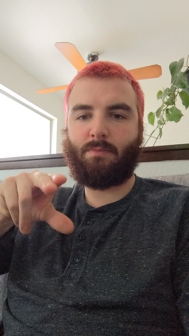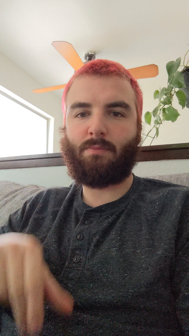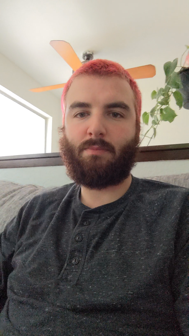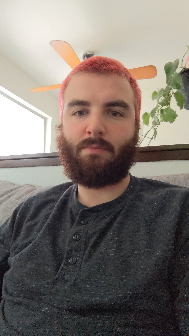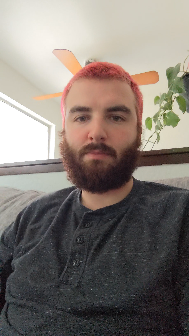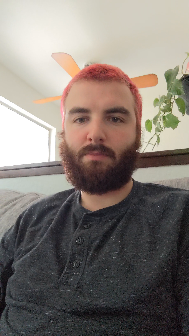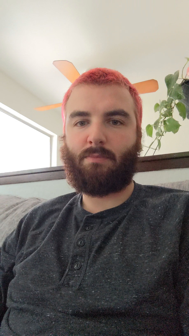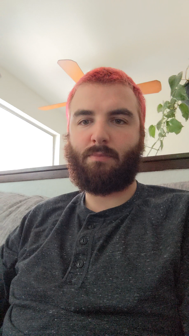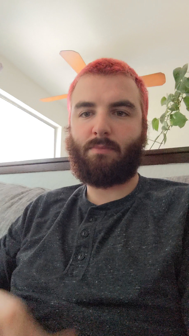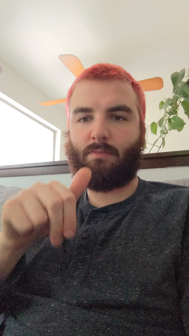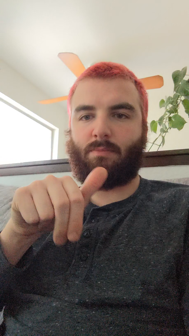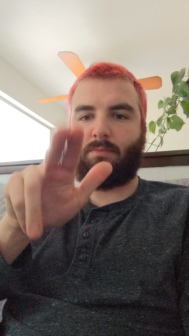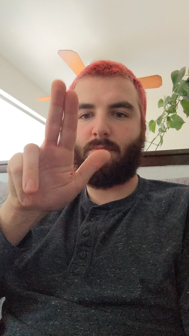lick